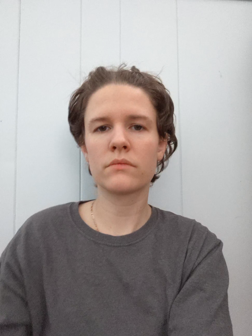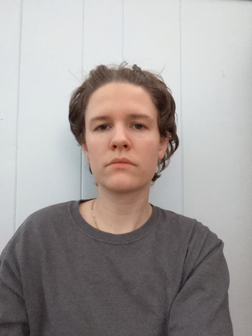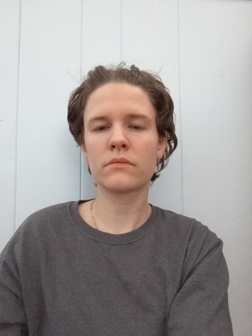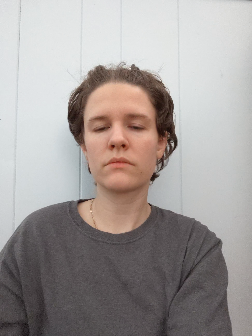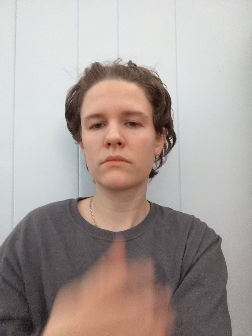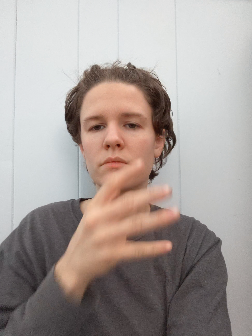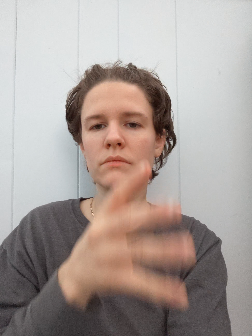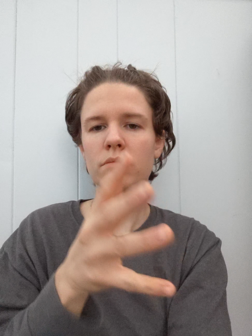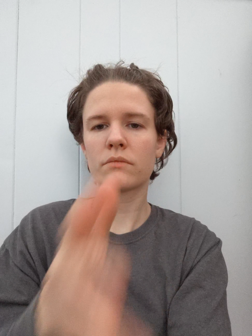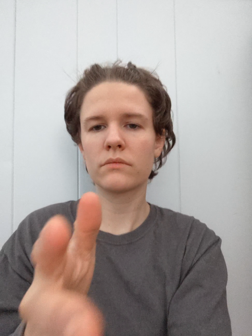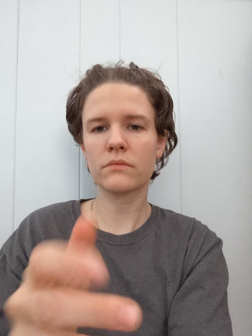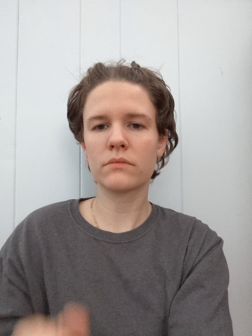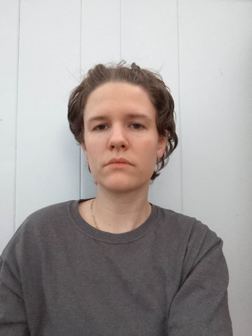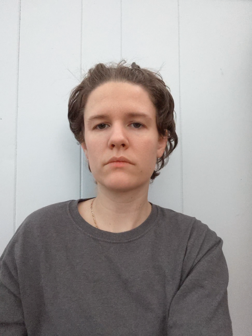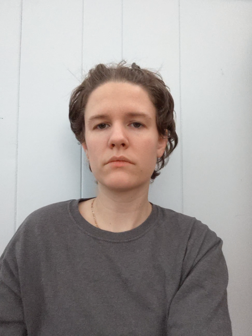grandma